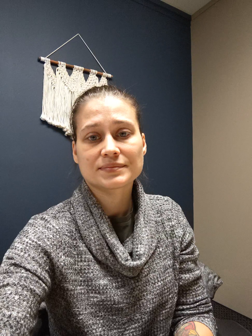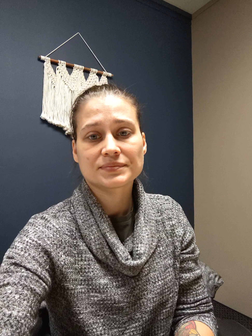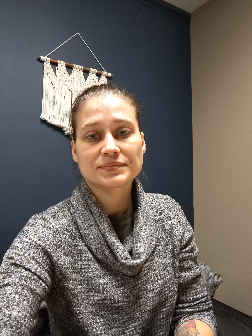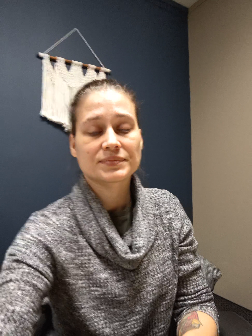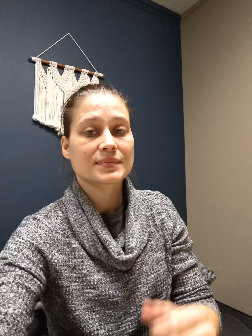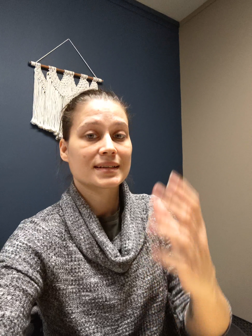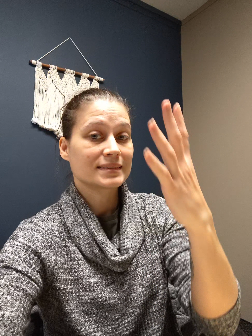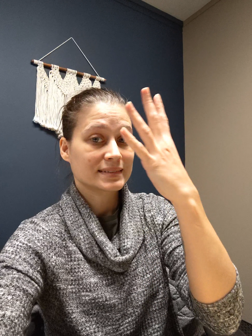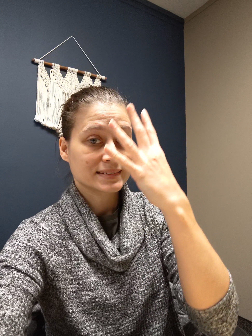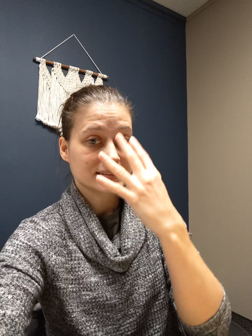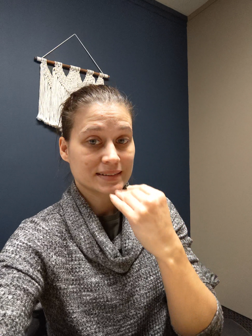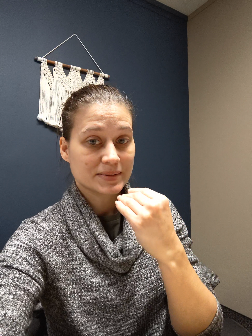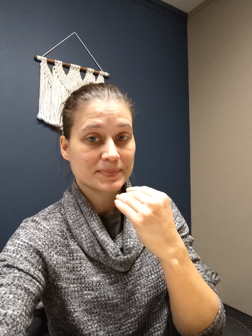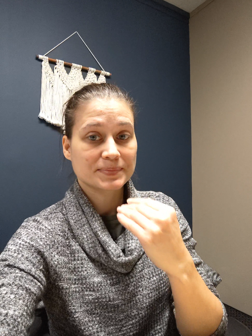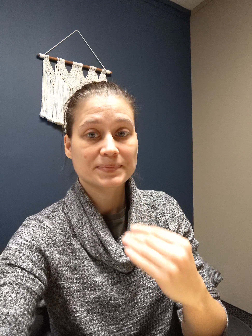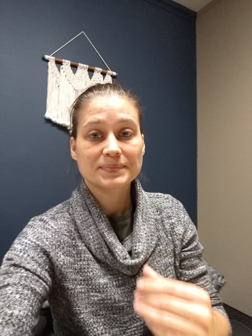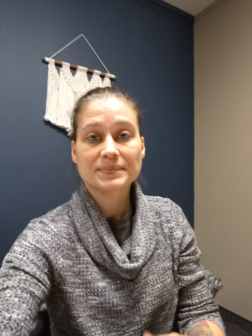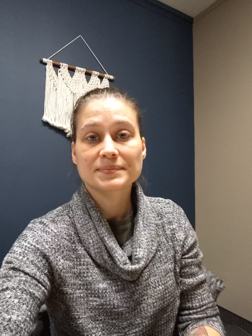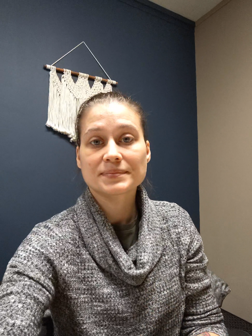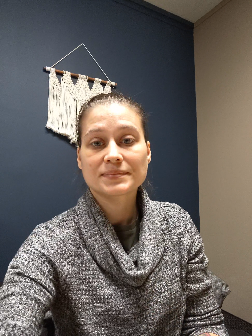sleep